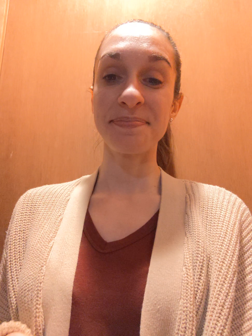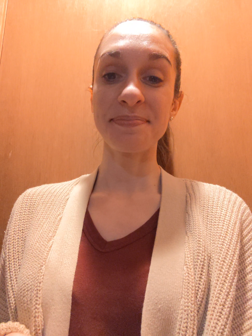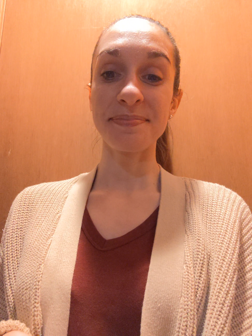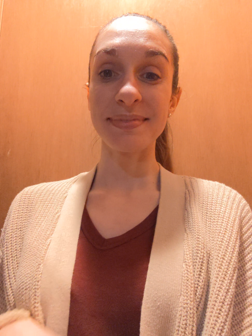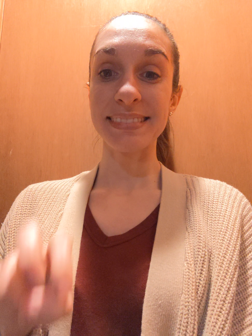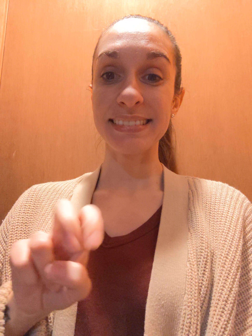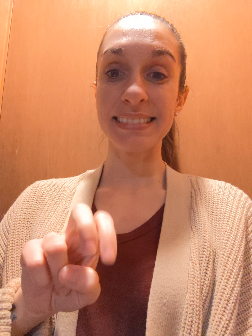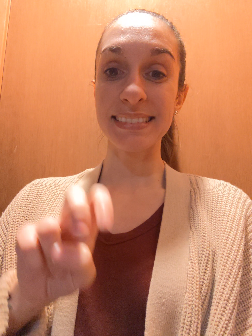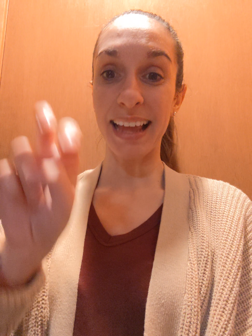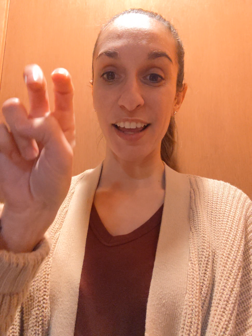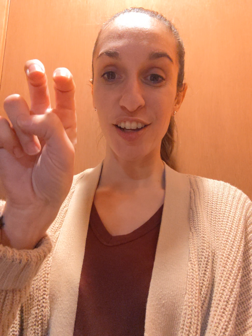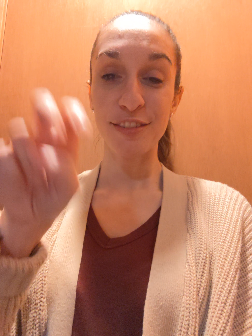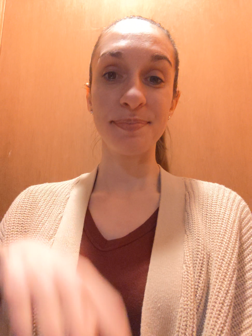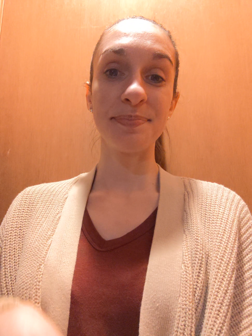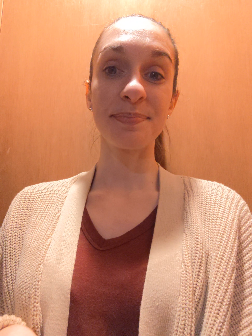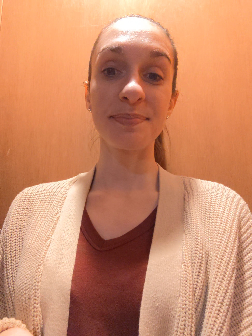stairs